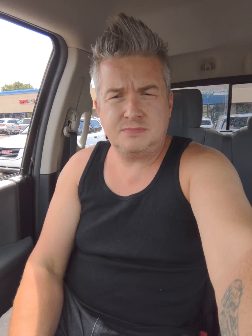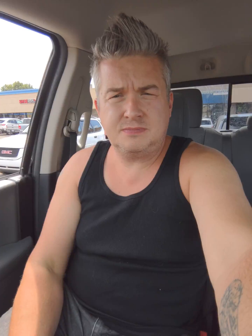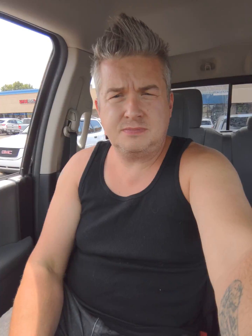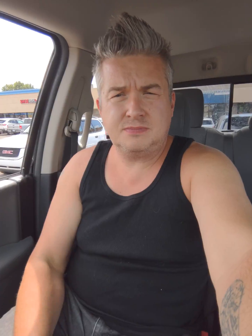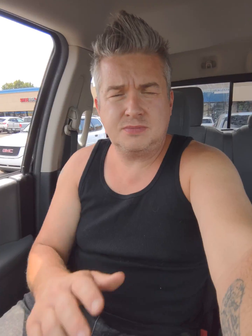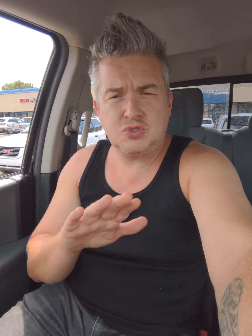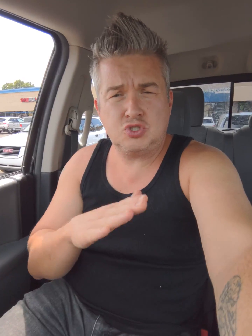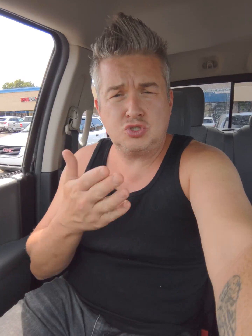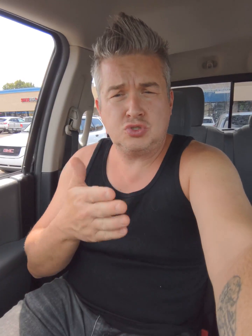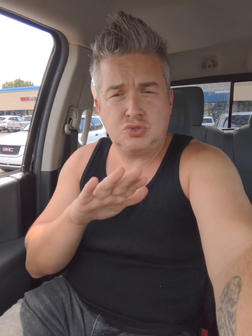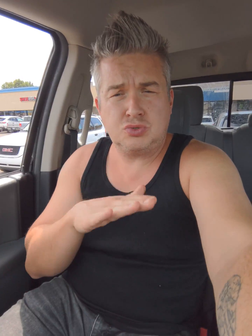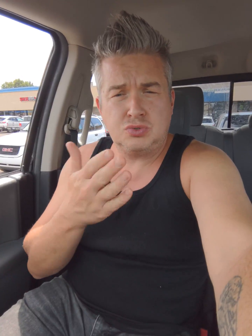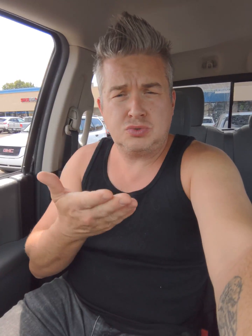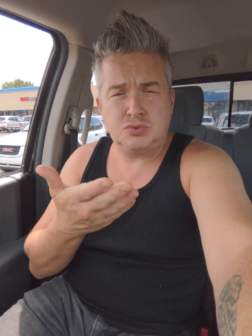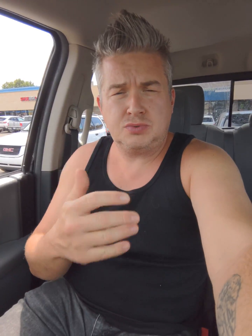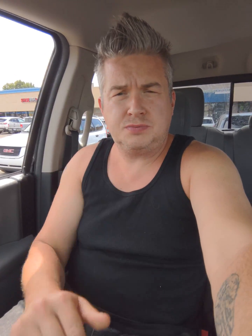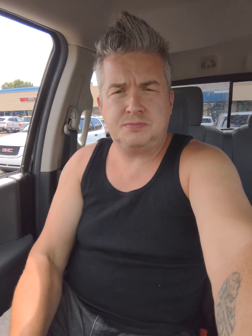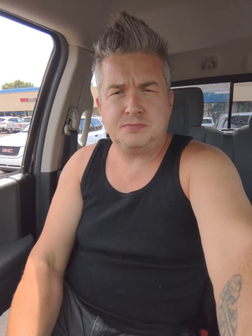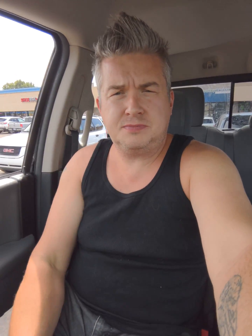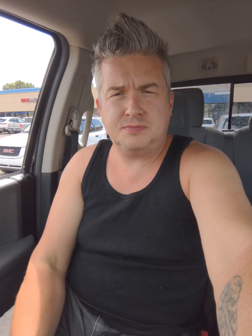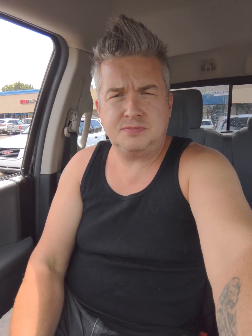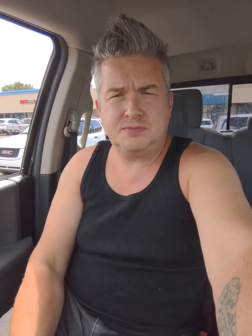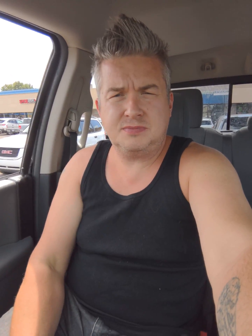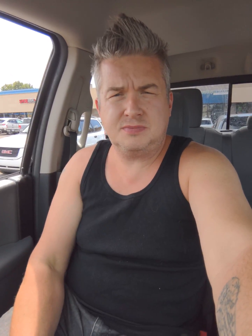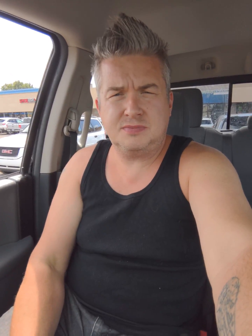kitchen